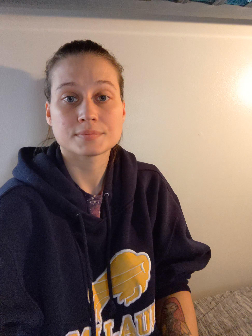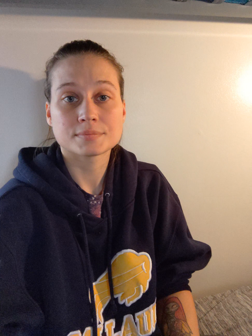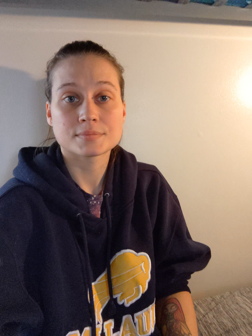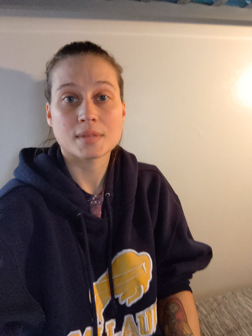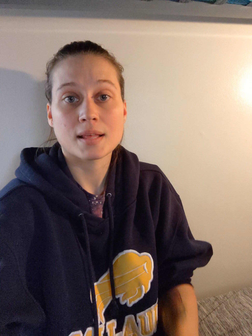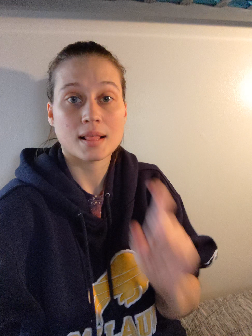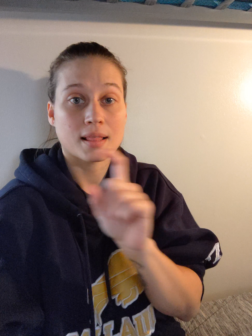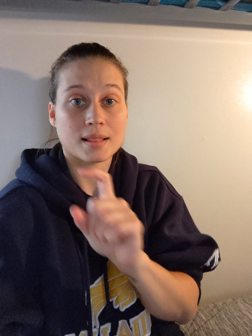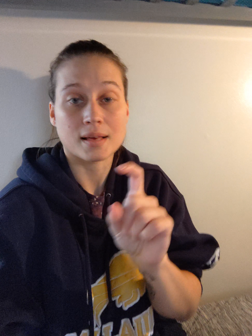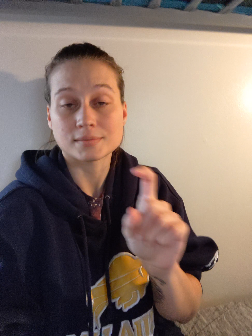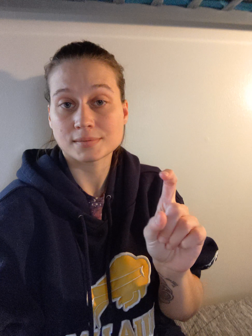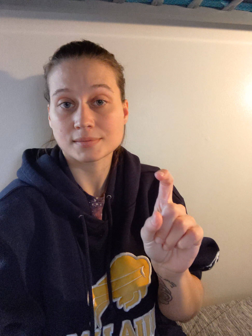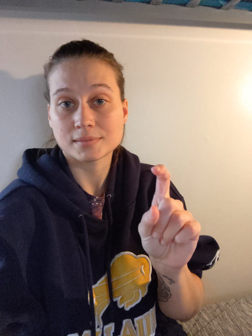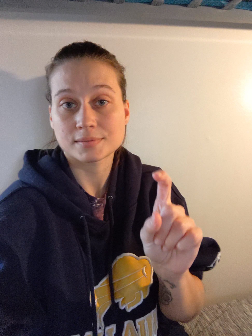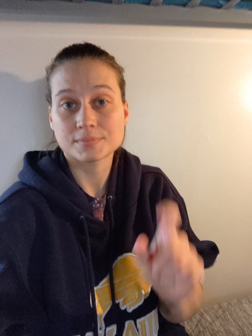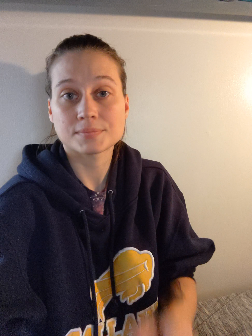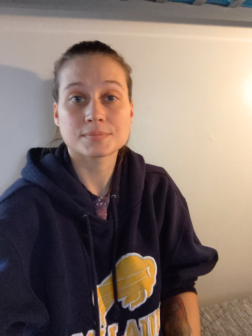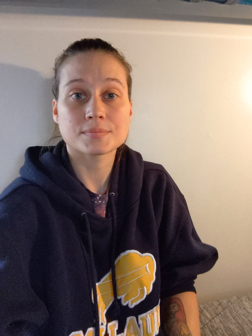closet